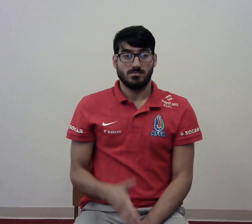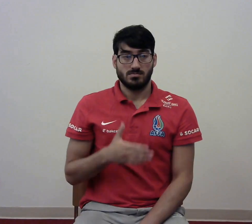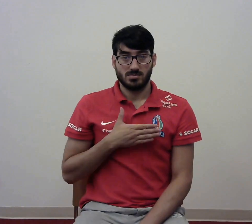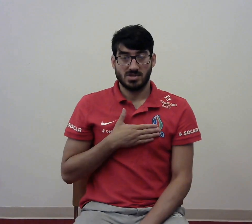mən